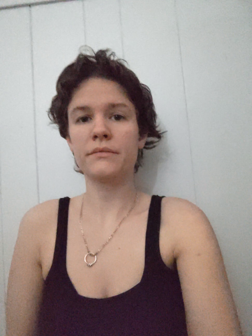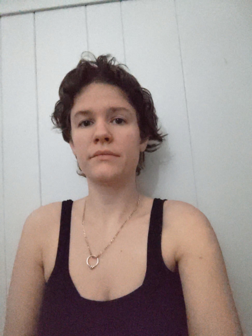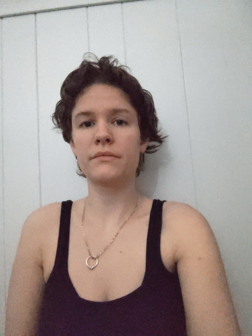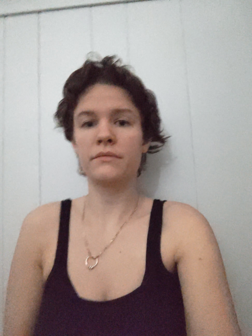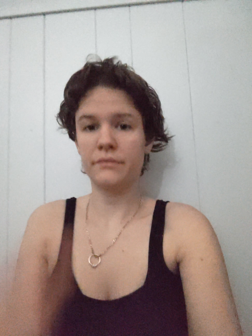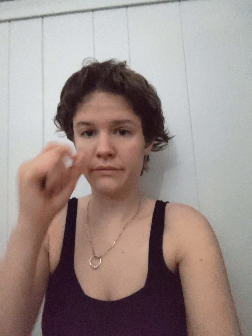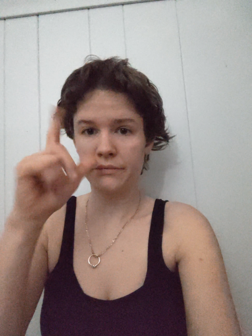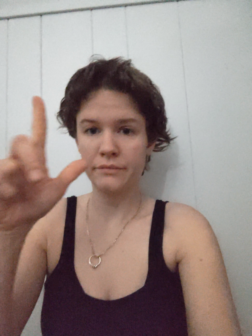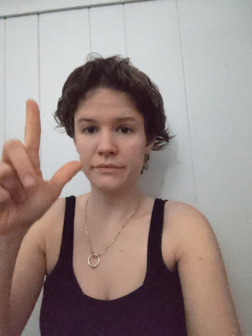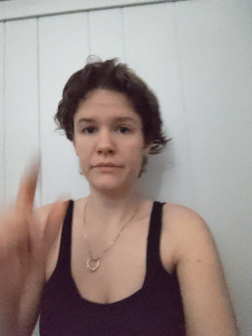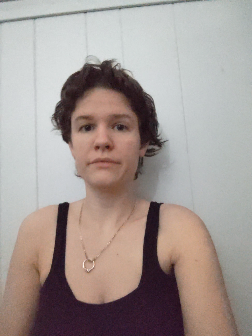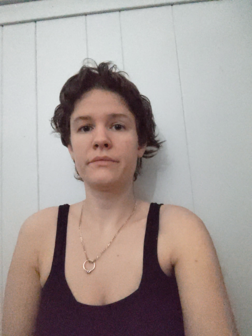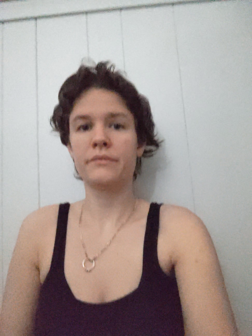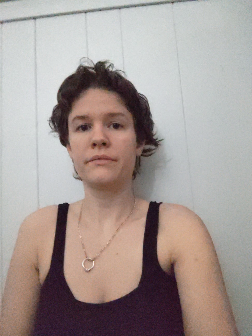wake